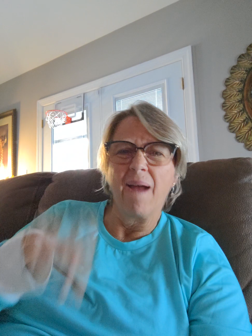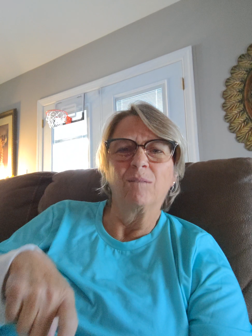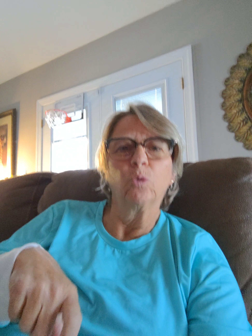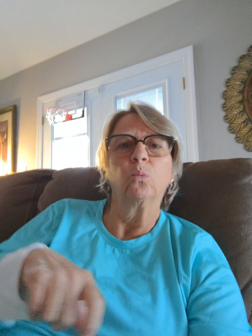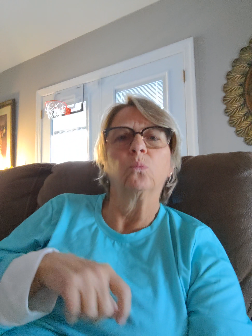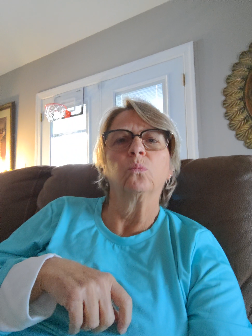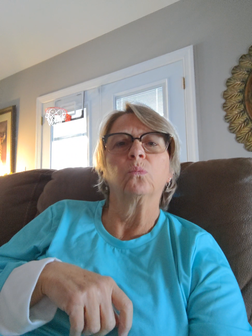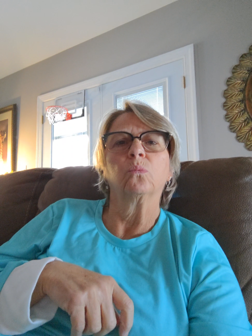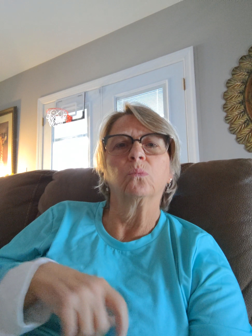have to